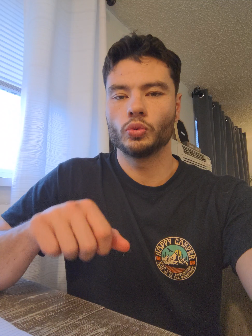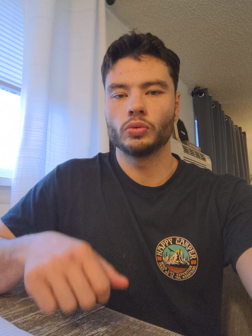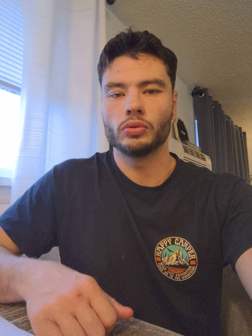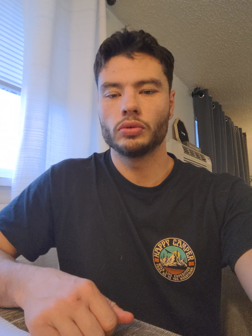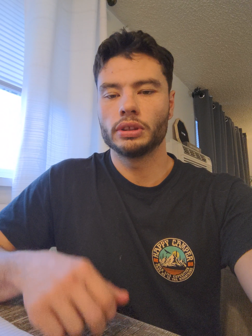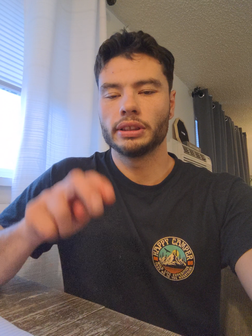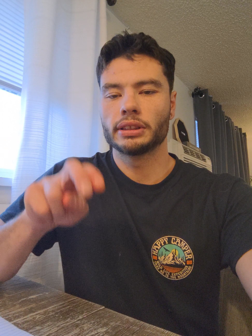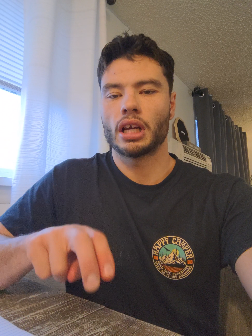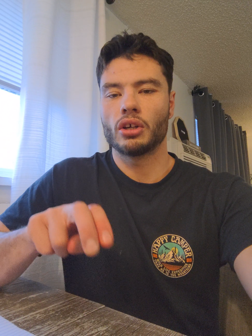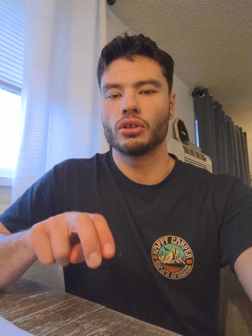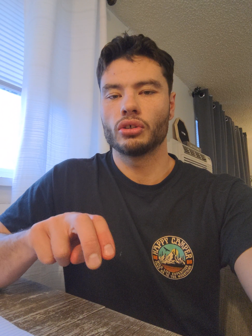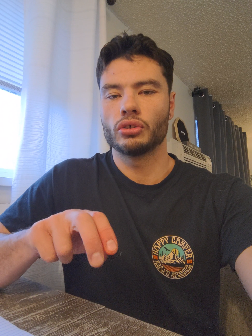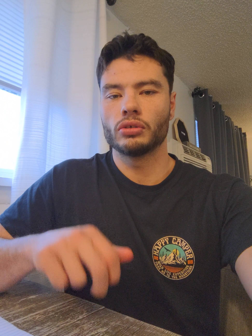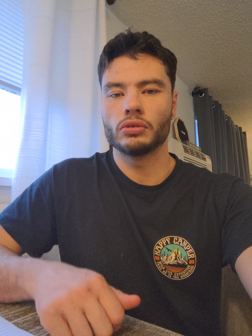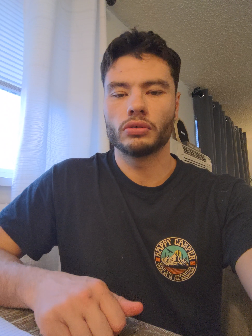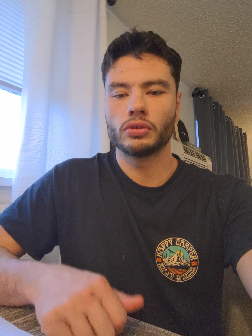chair